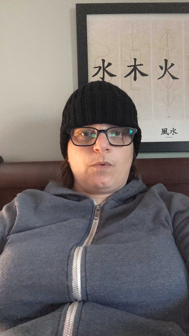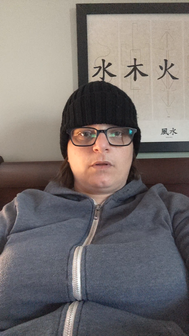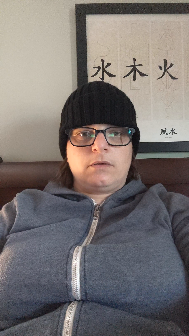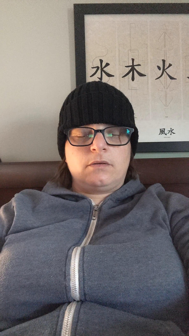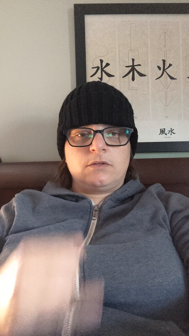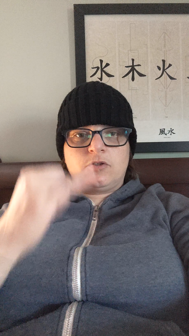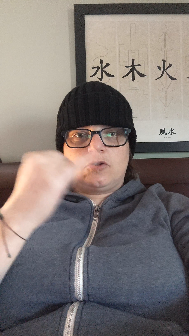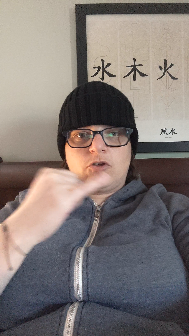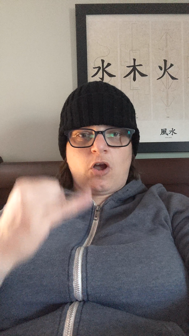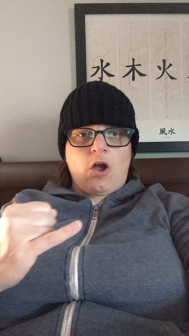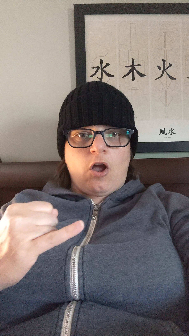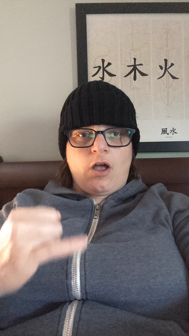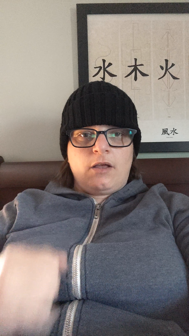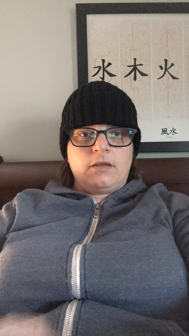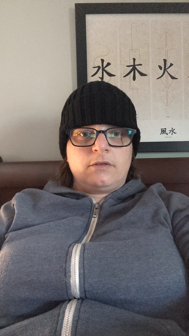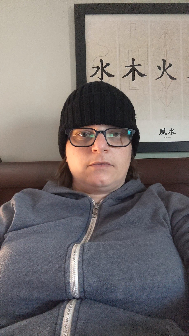draw